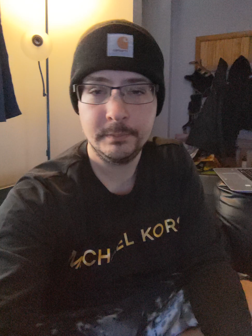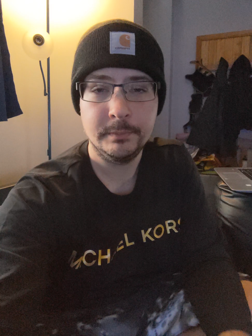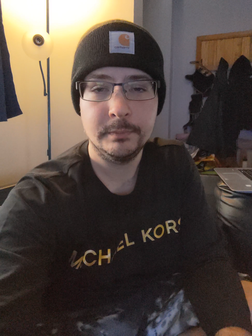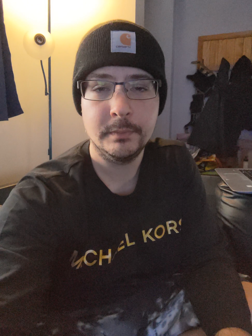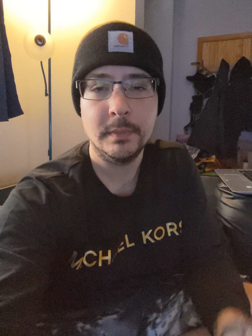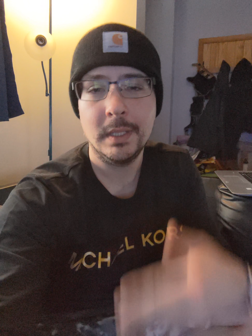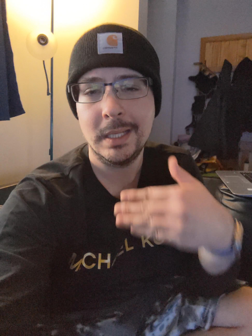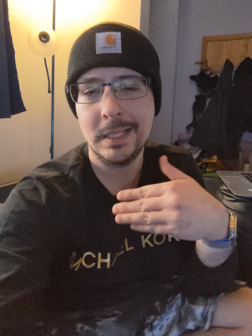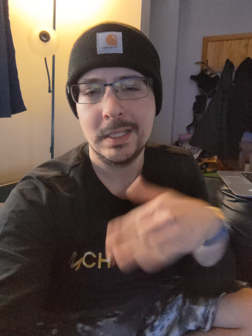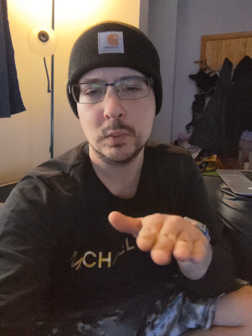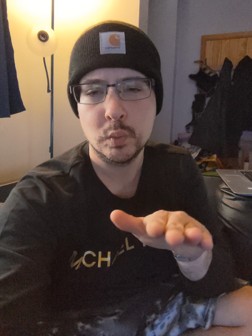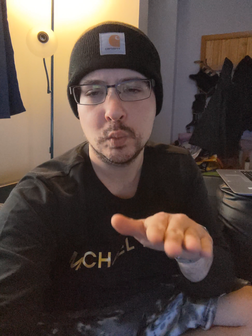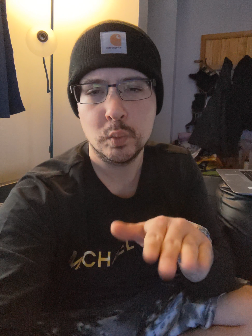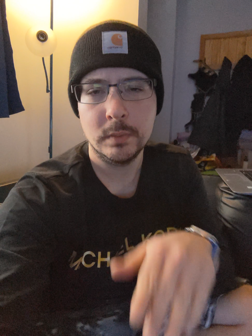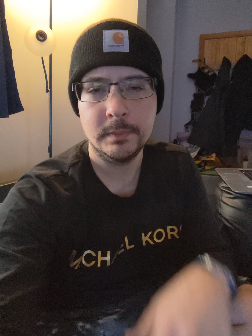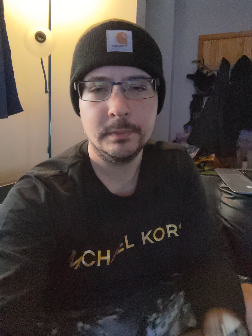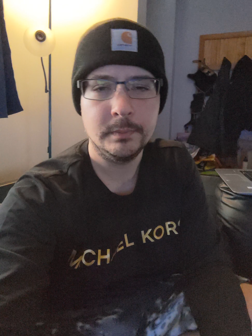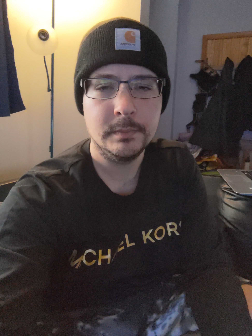into